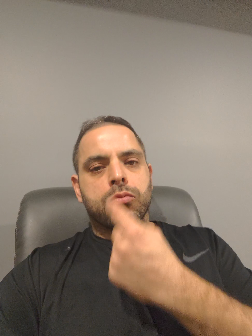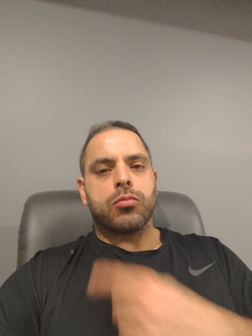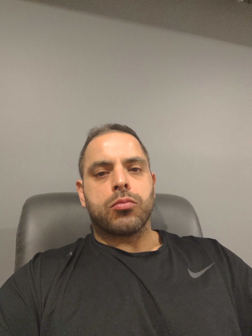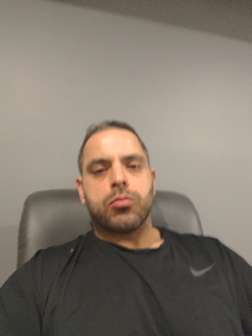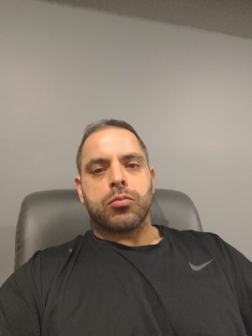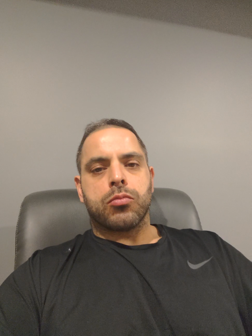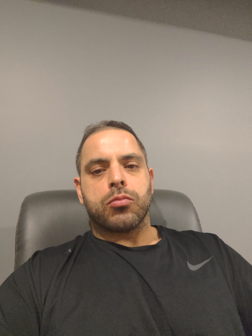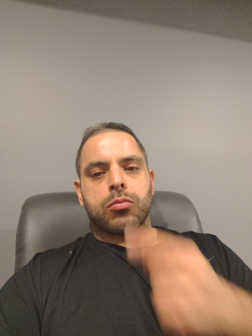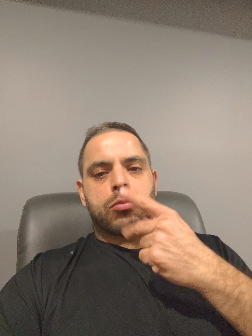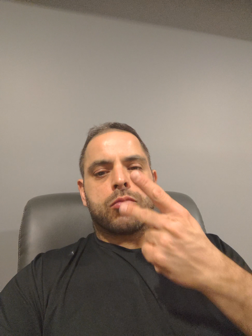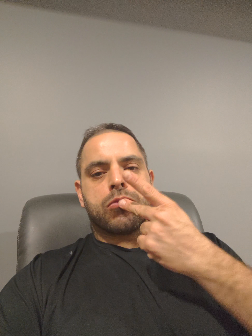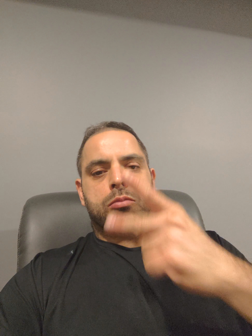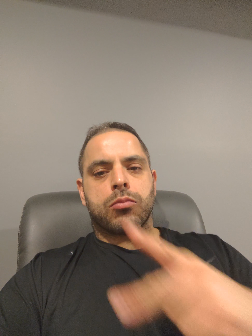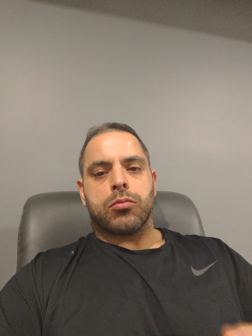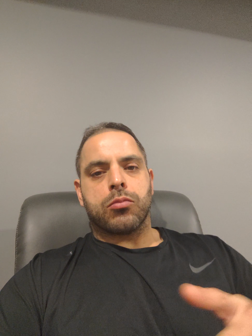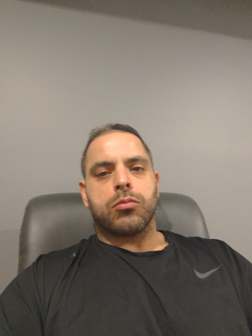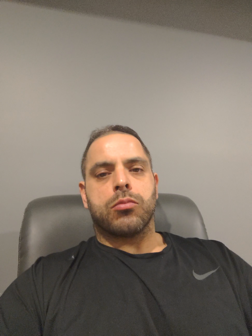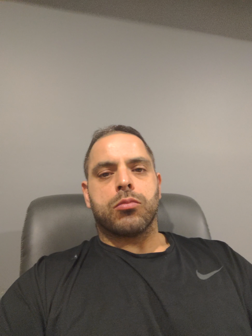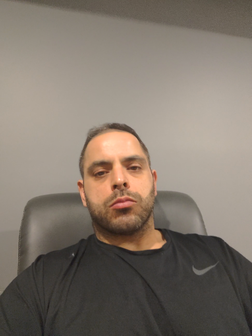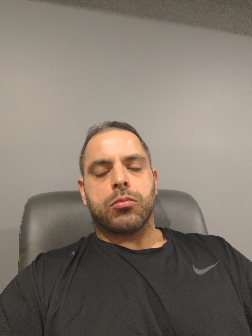pencil